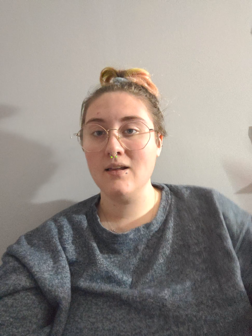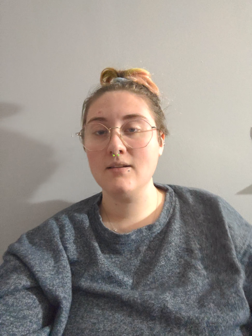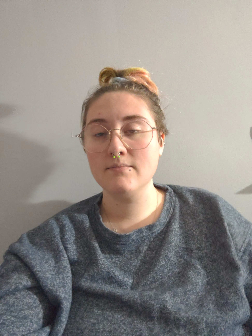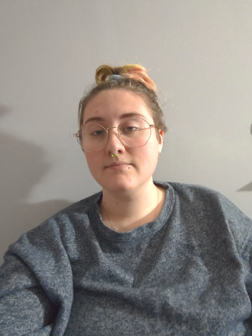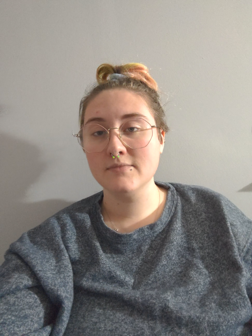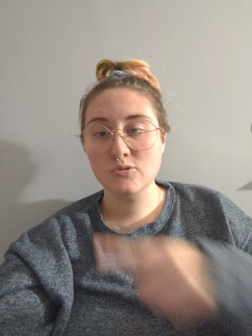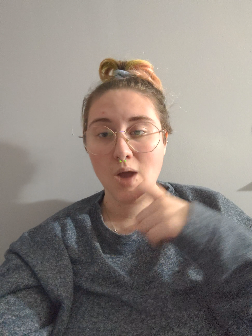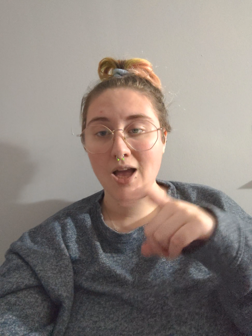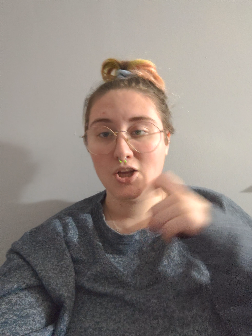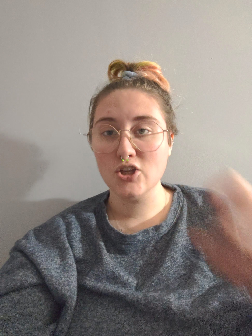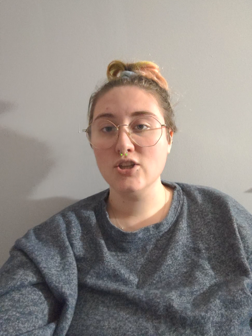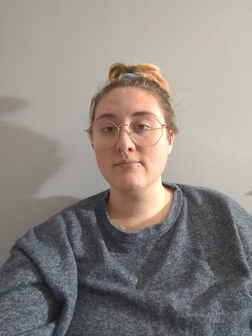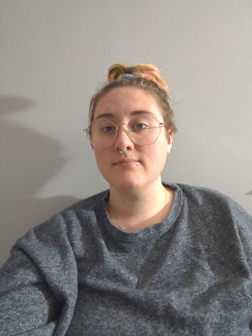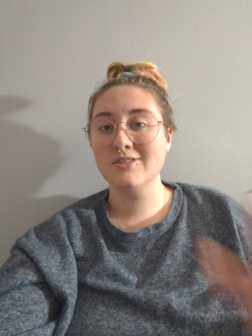dryer